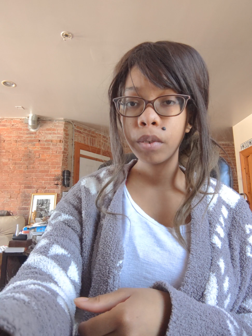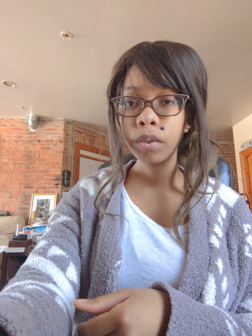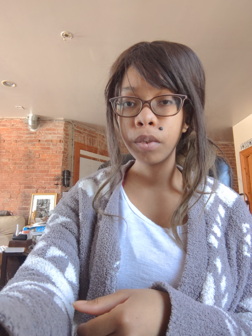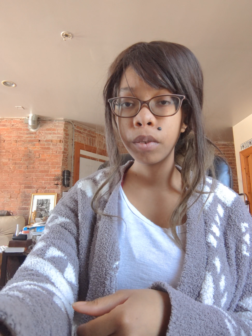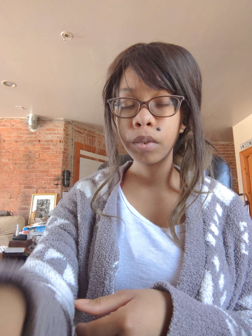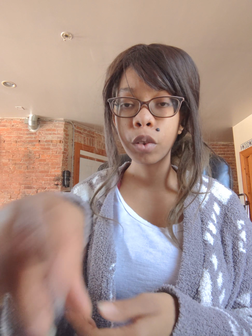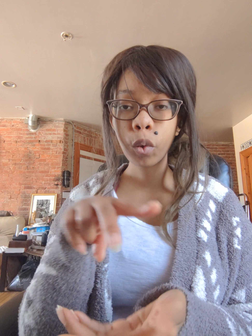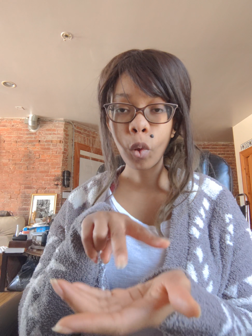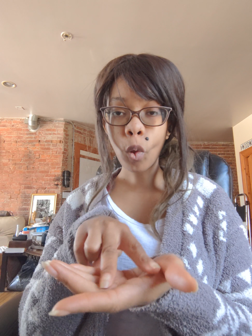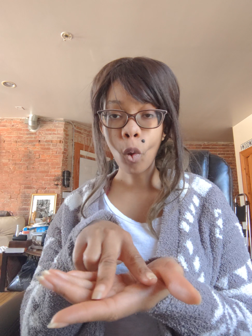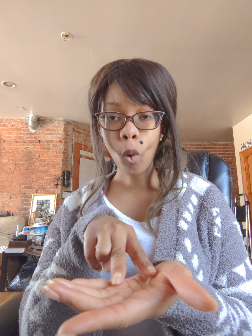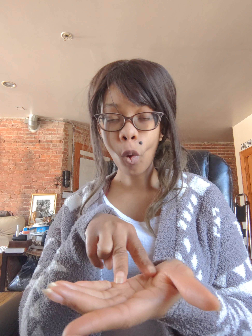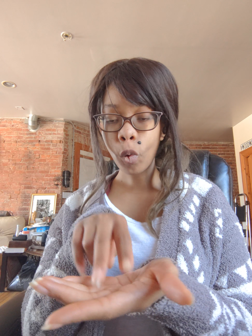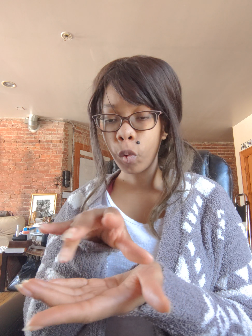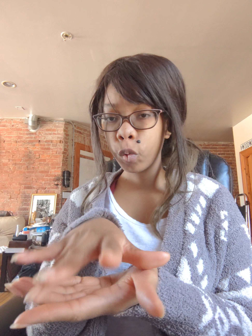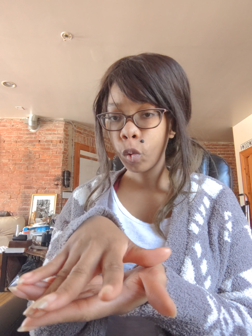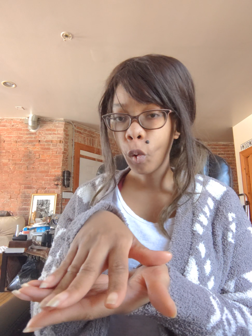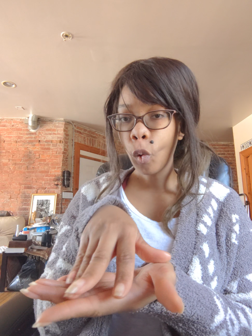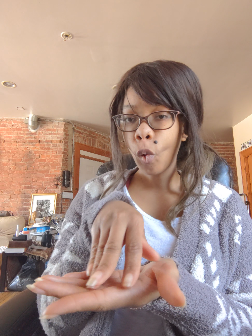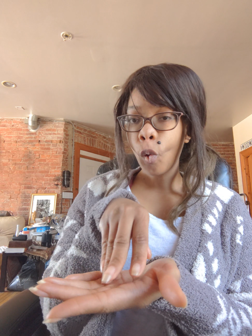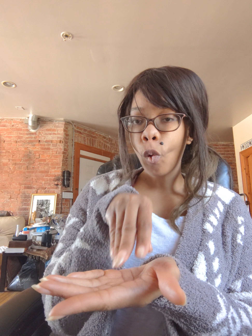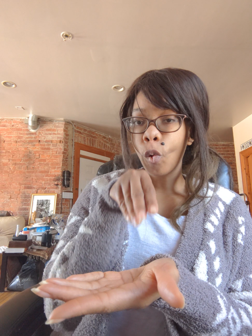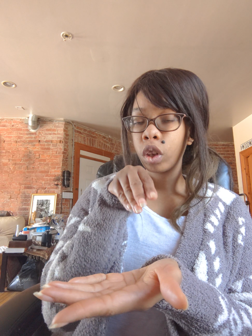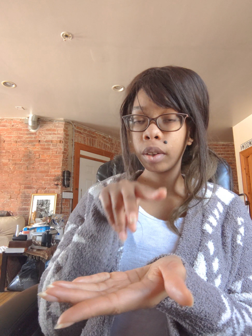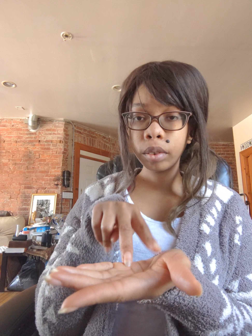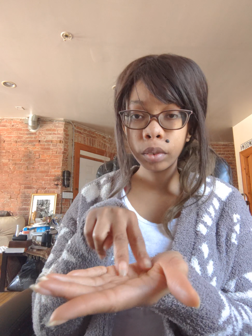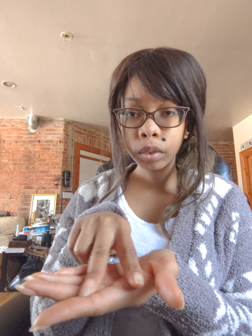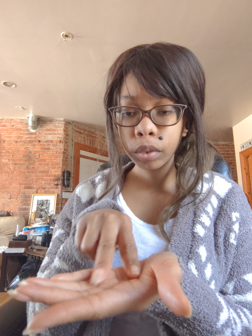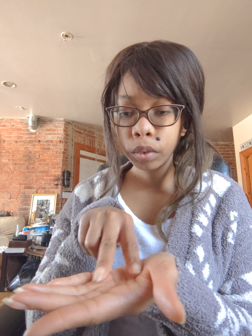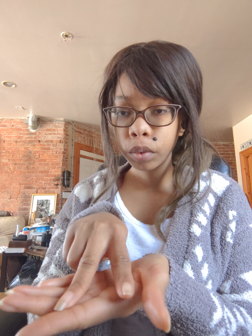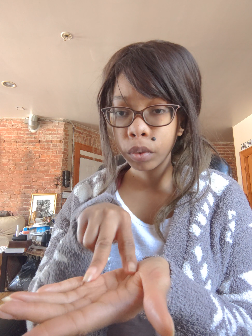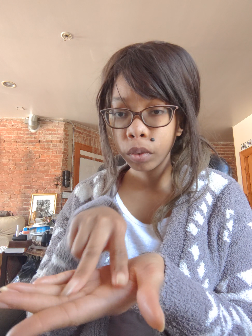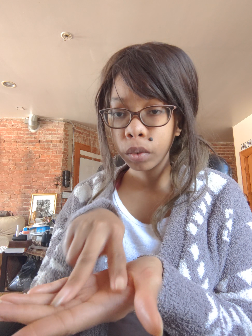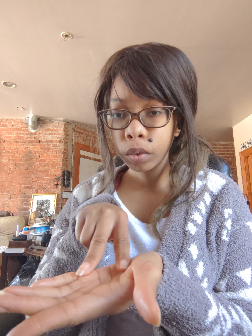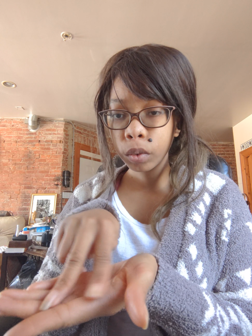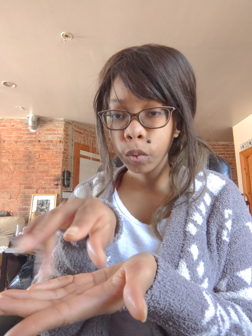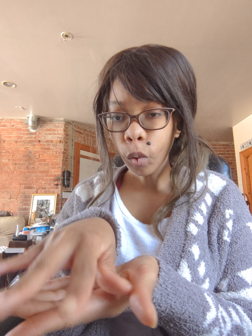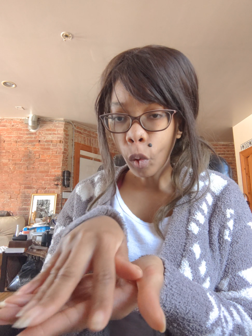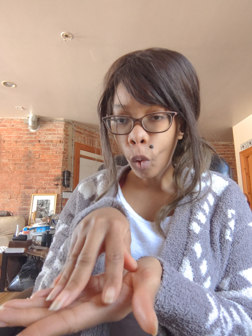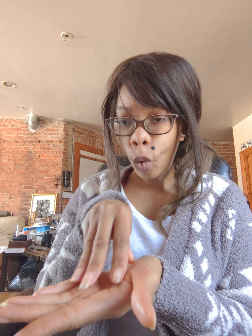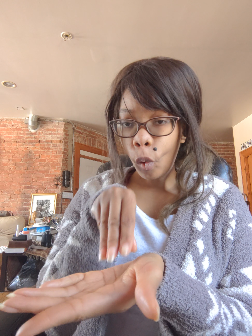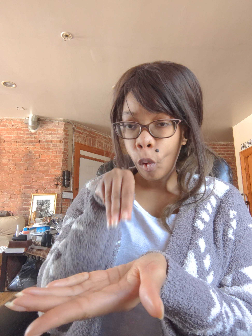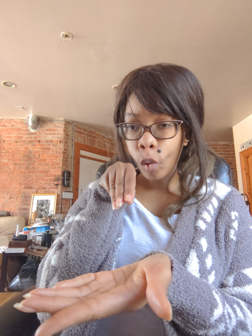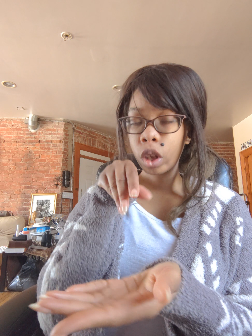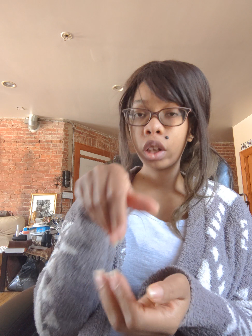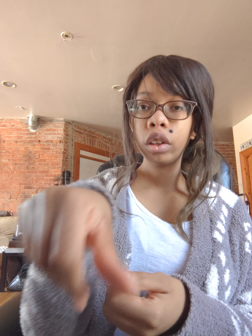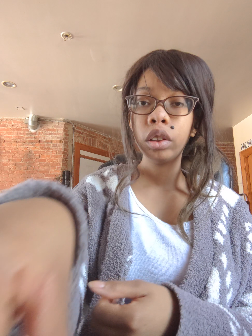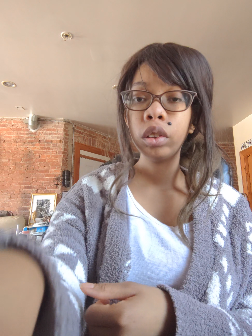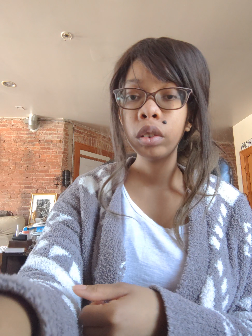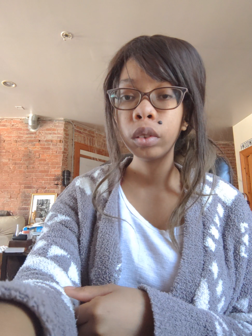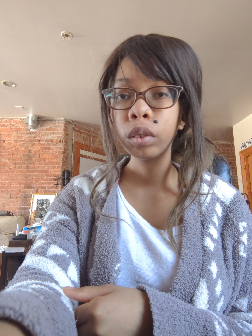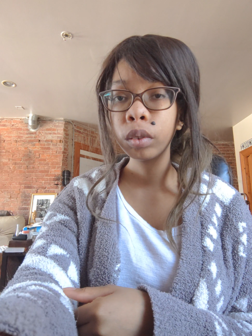vacuum